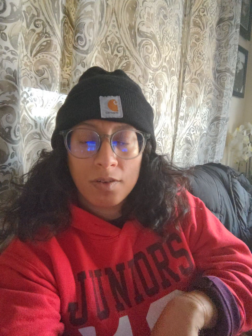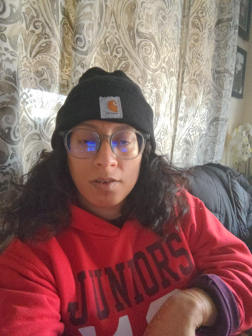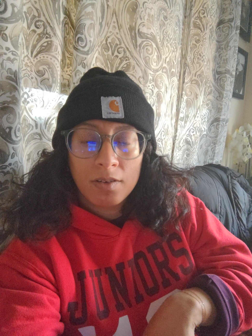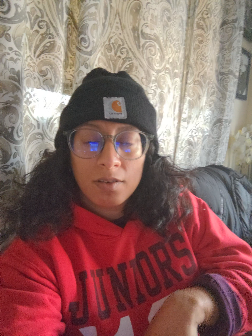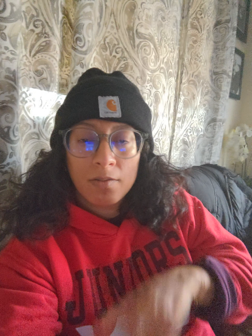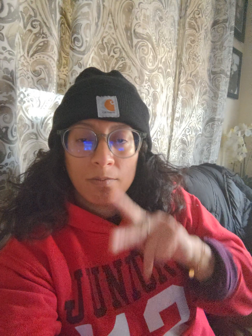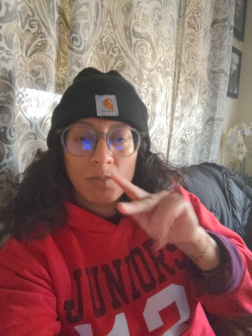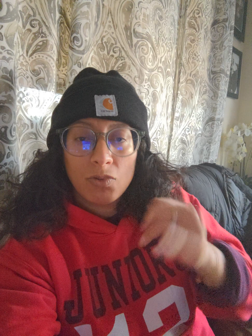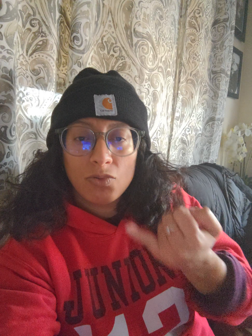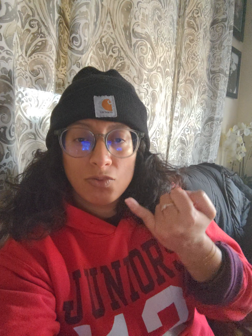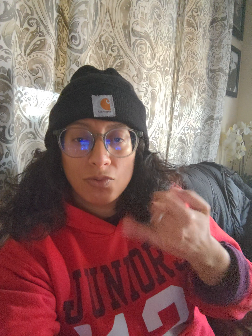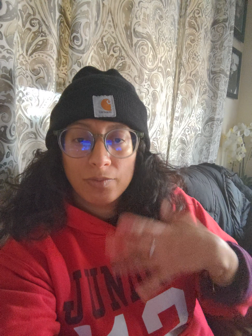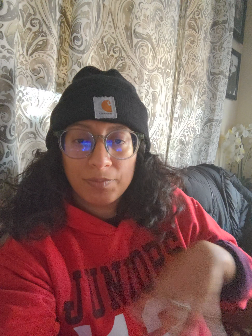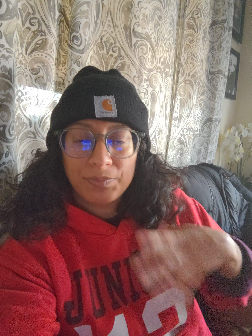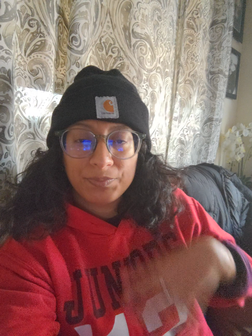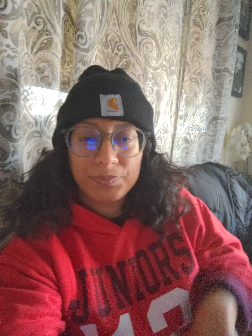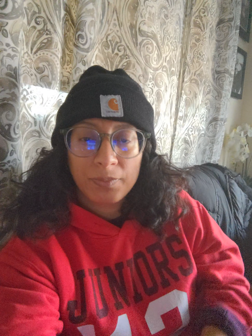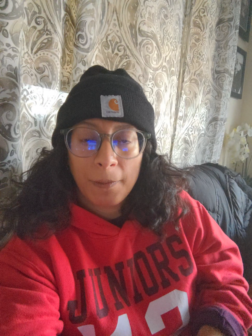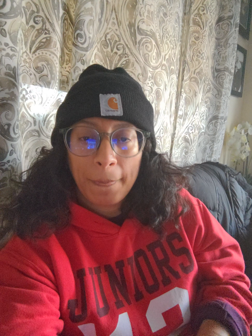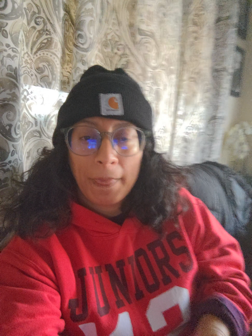pajamas